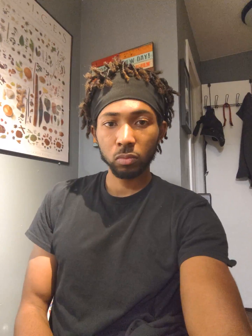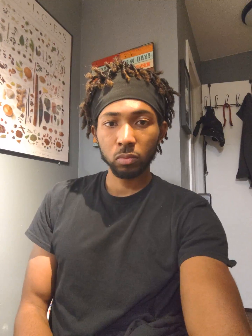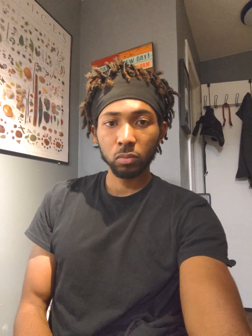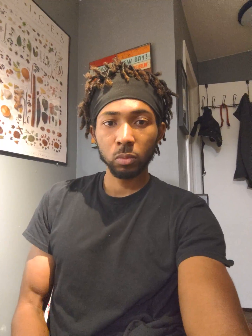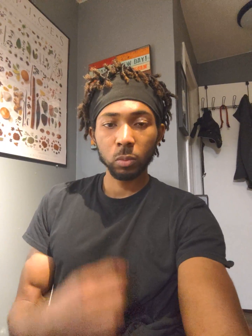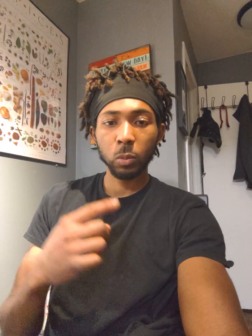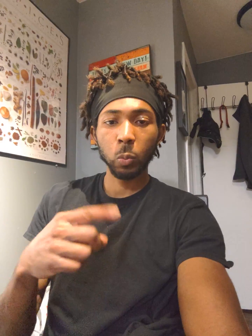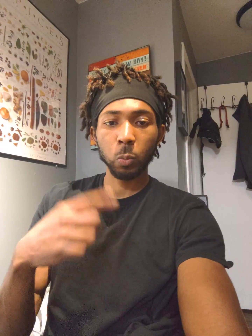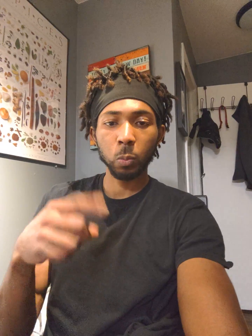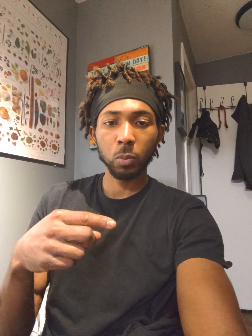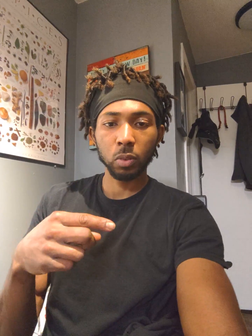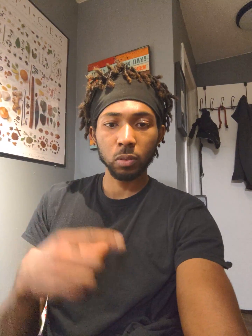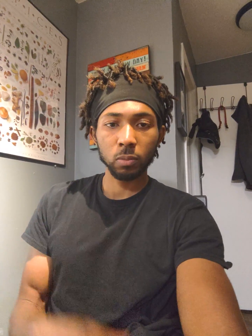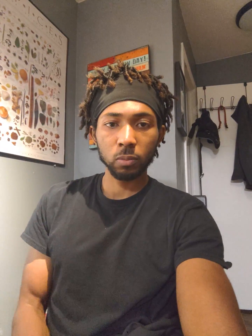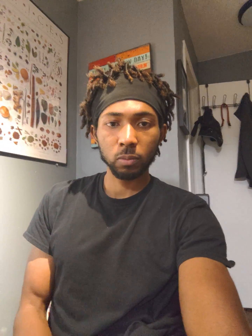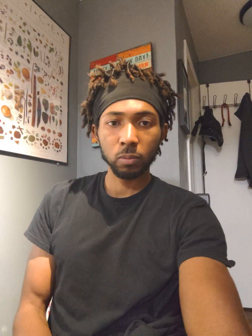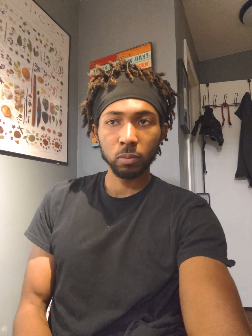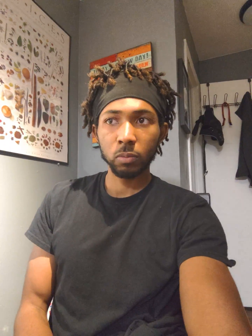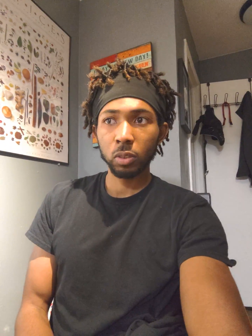about